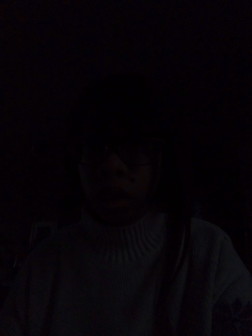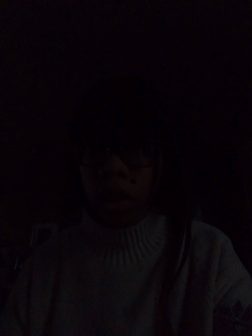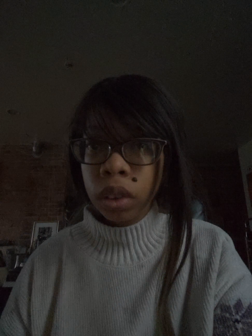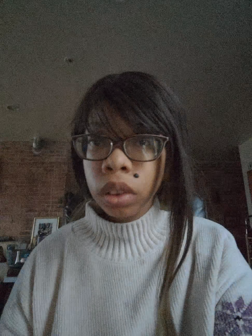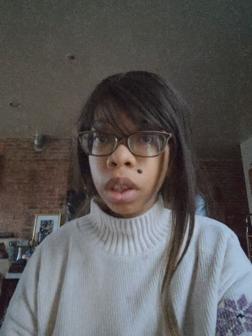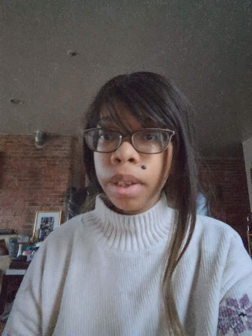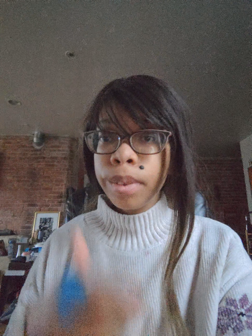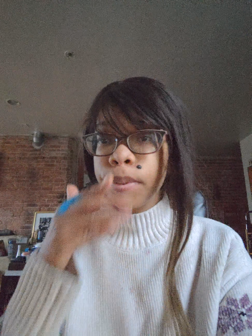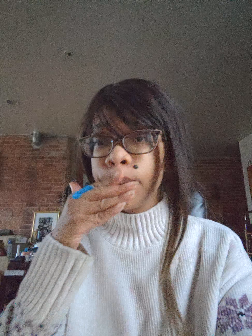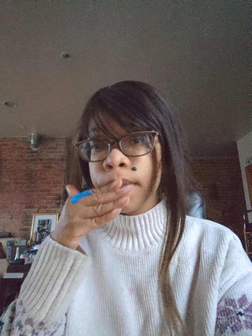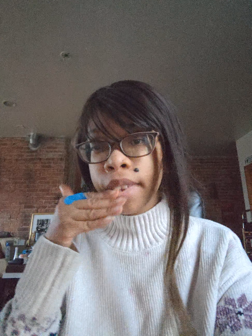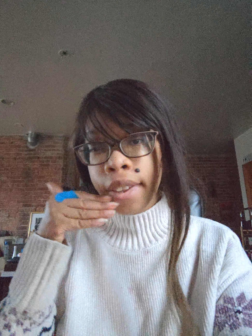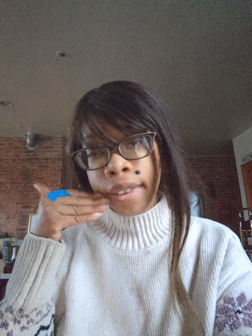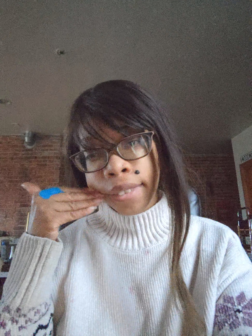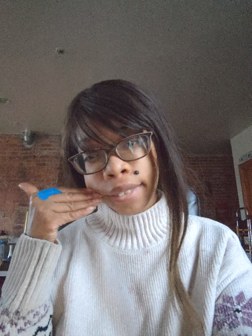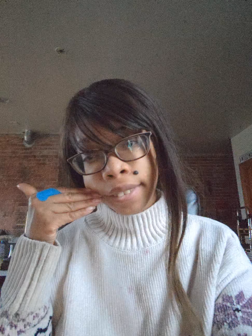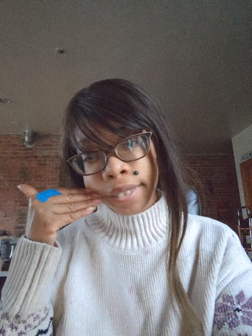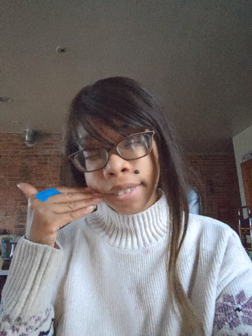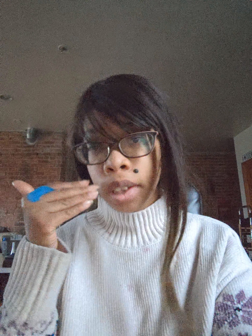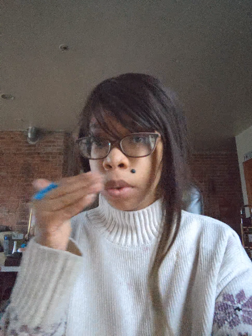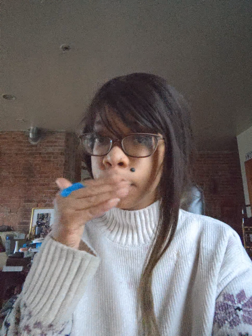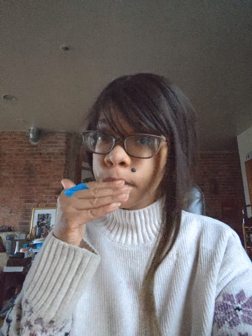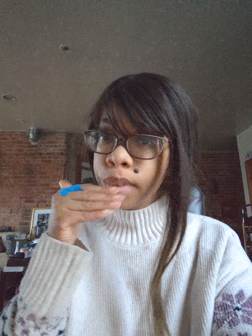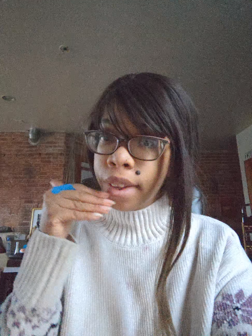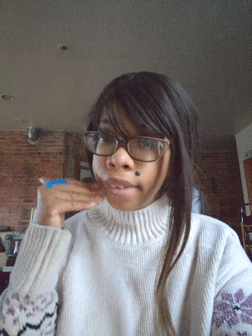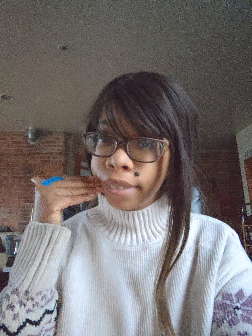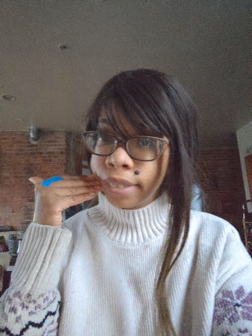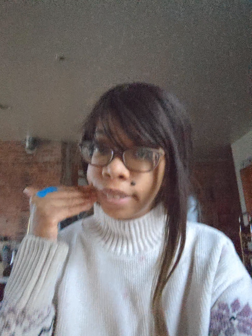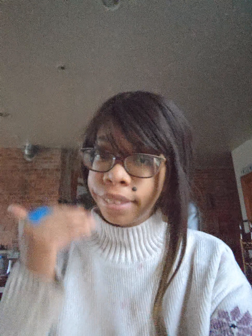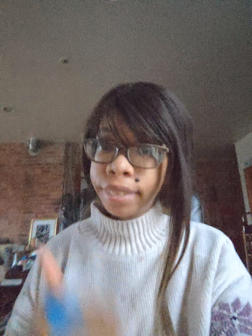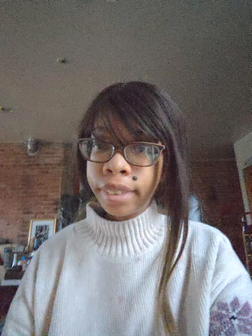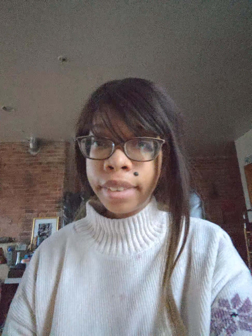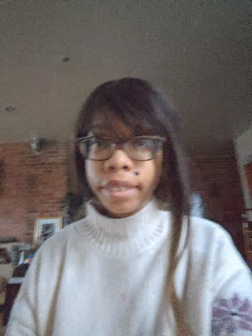smile